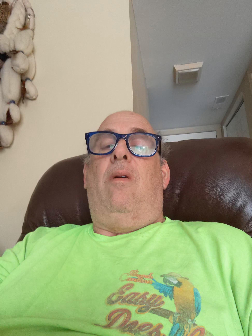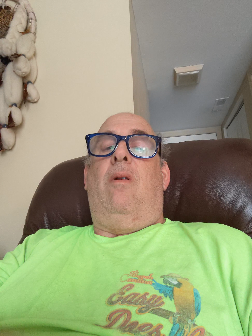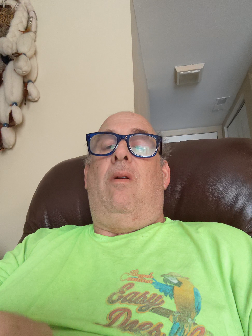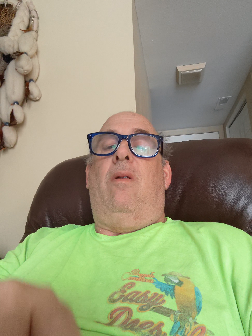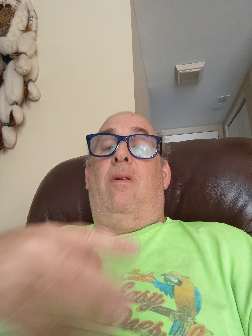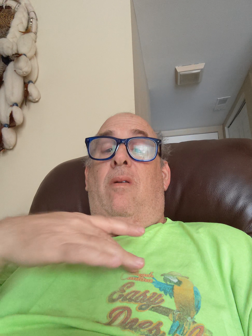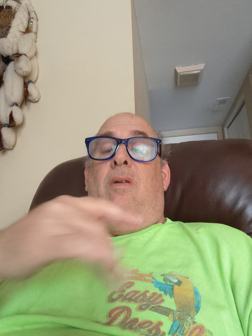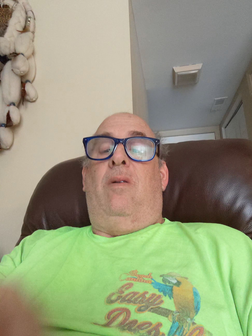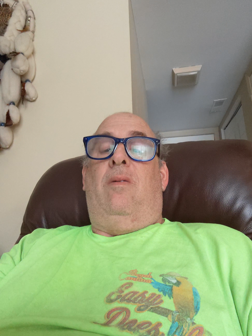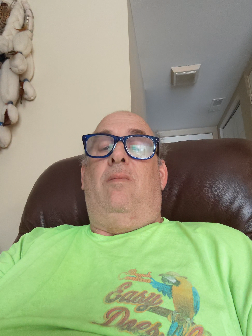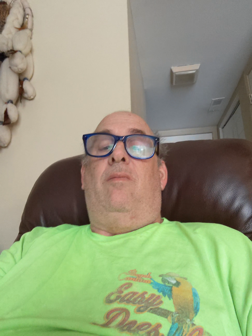like